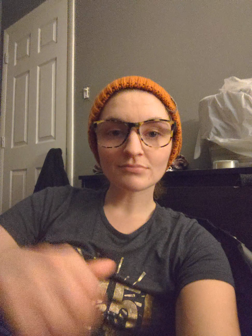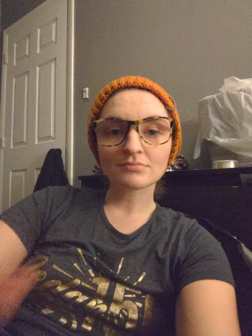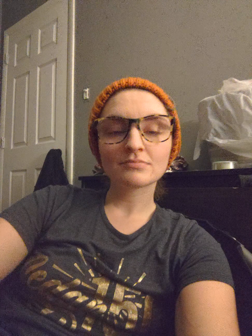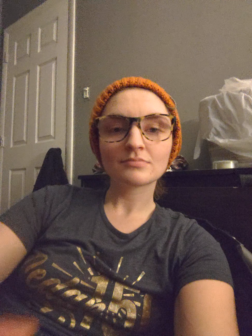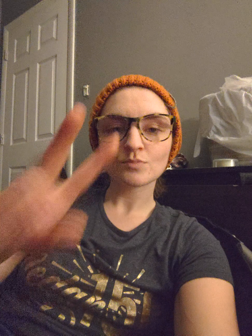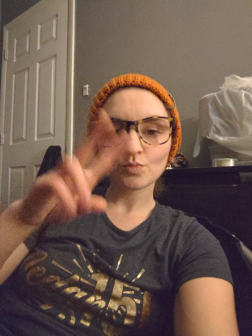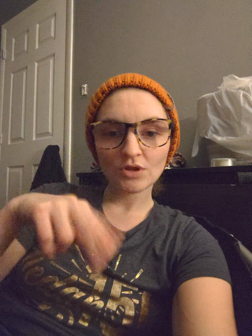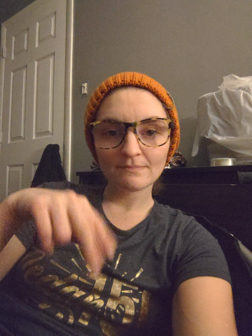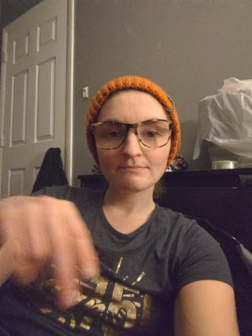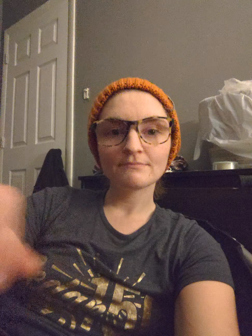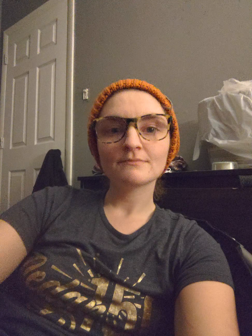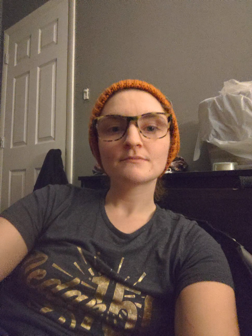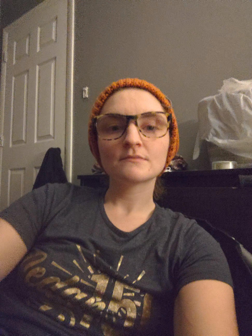read